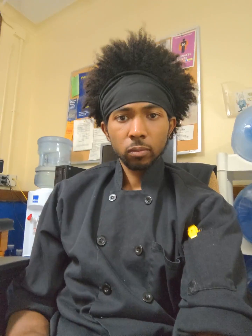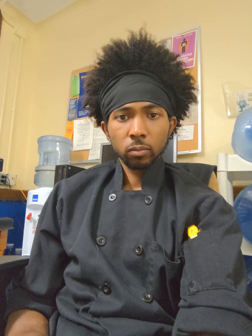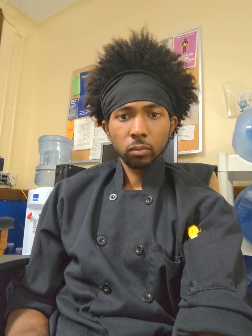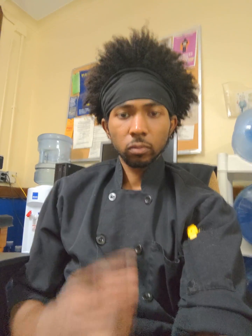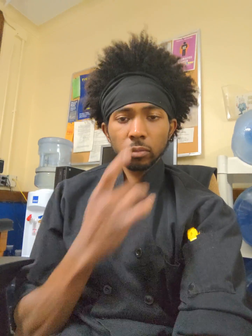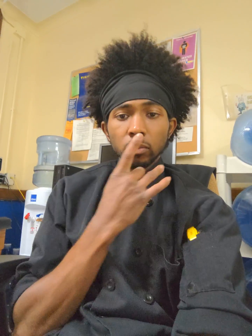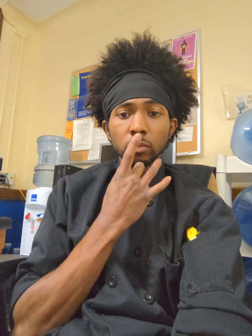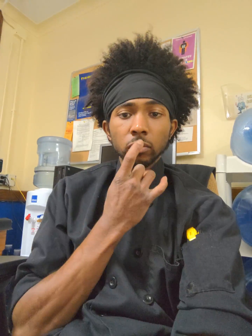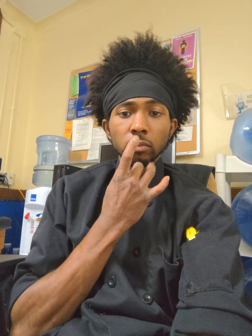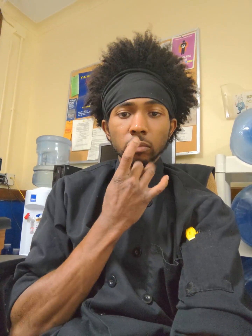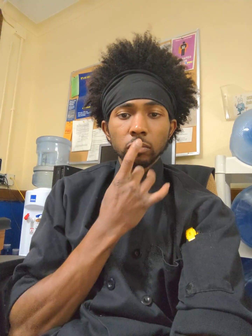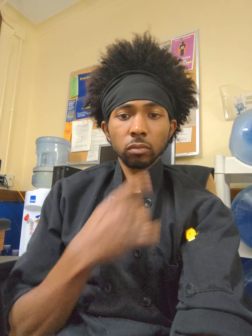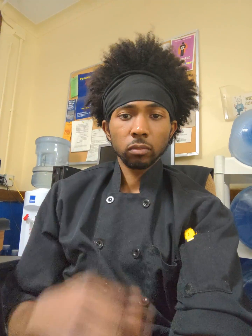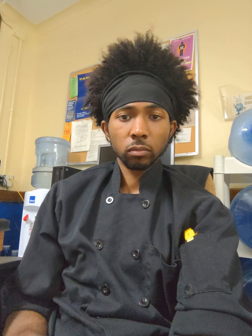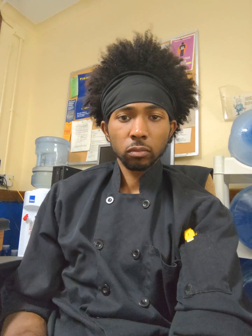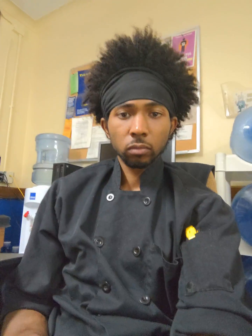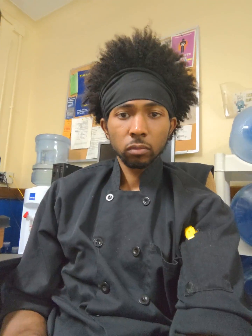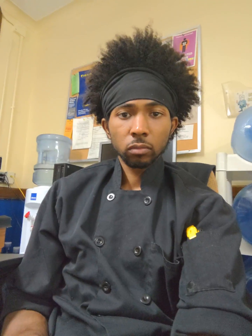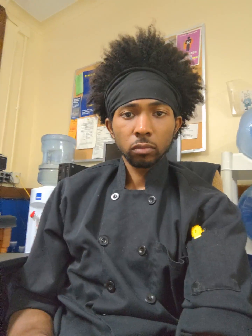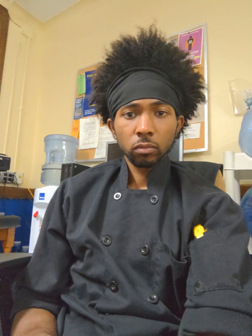light bulb